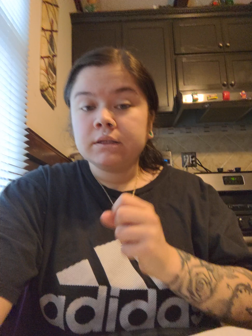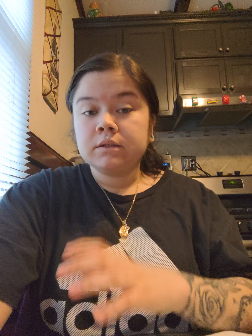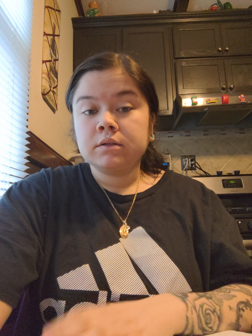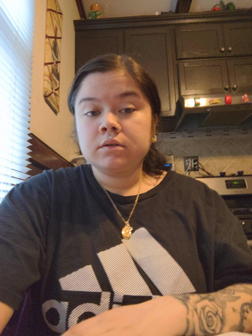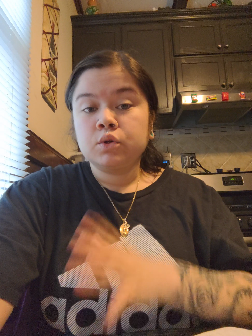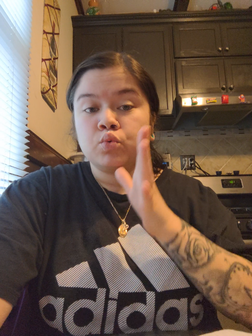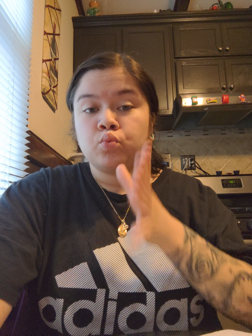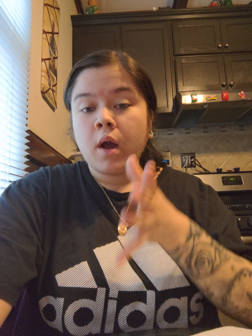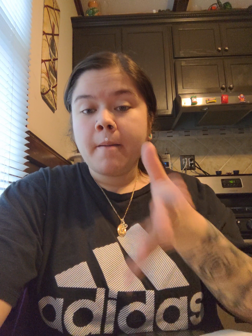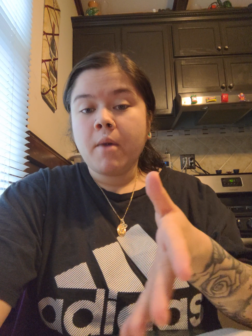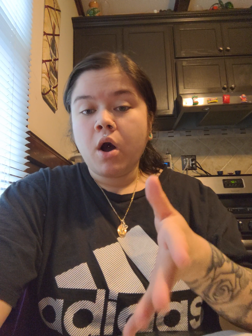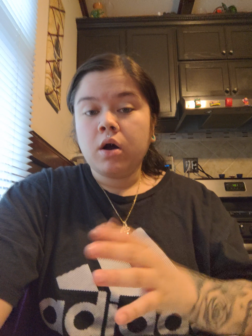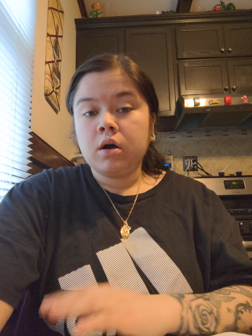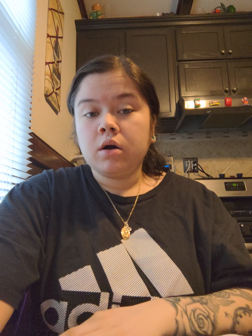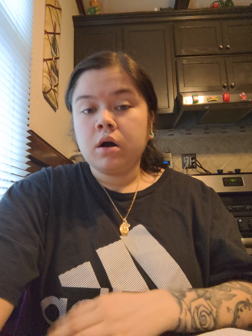grandma